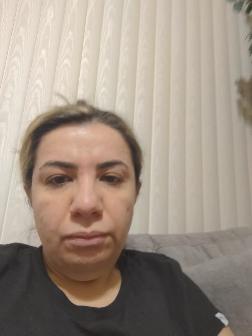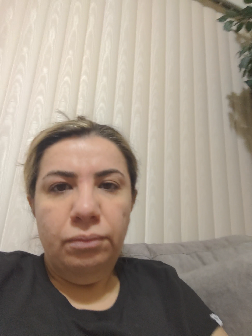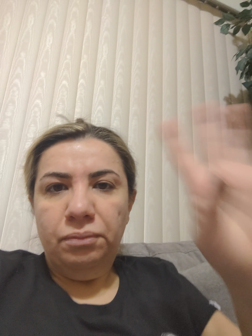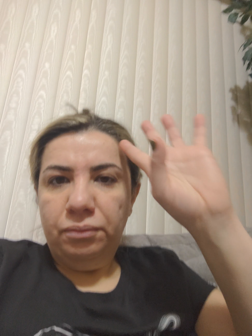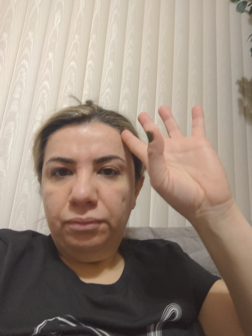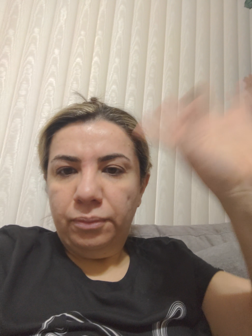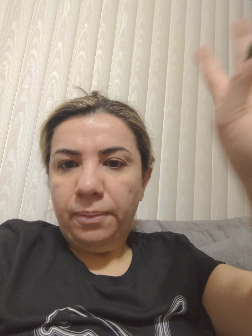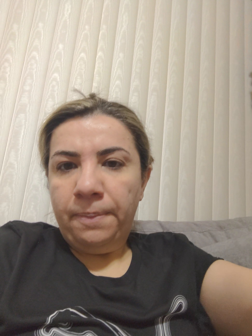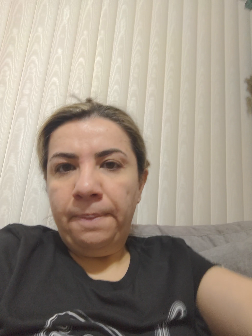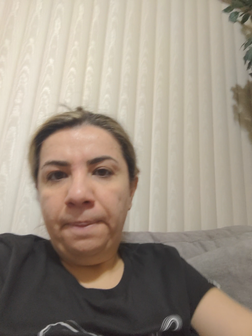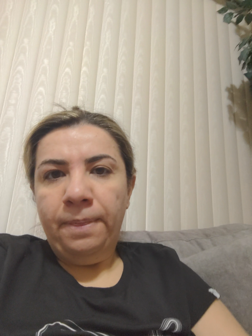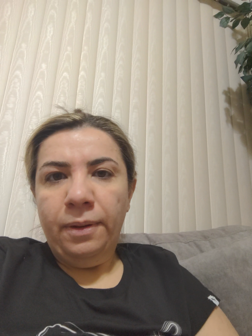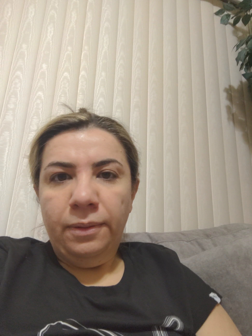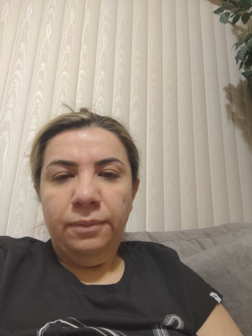pretend